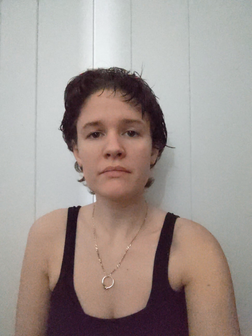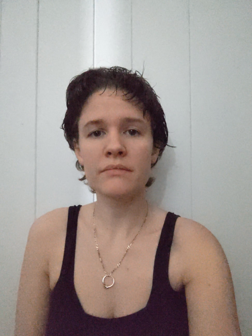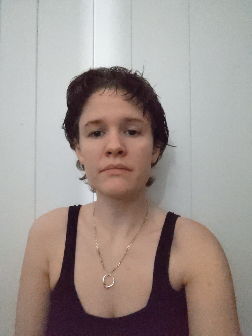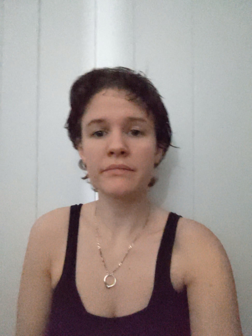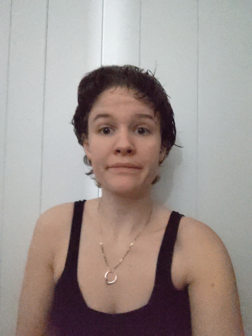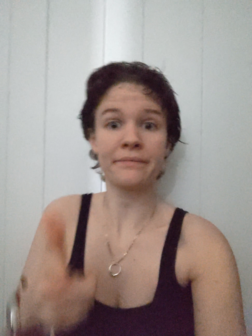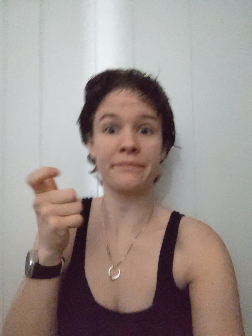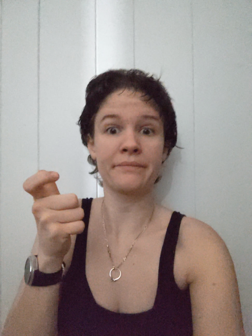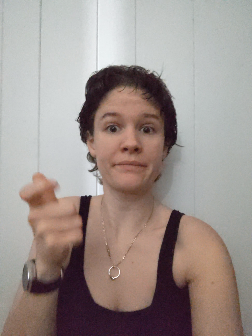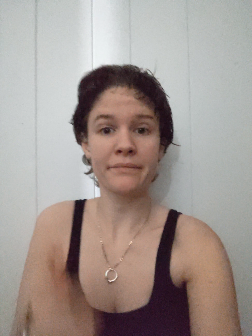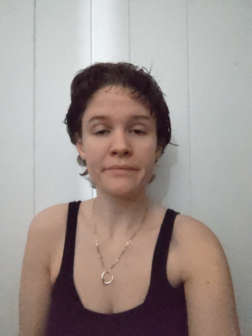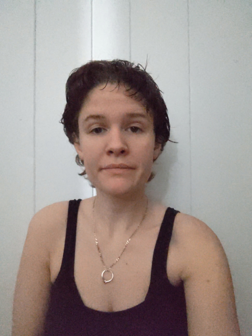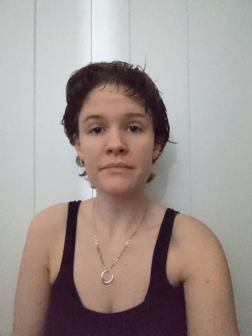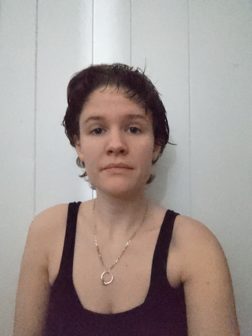fast